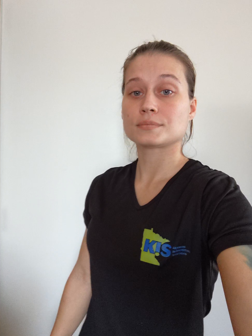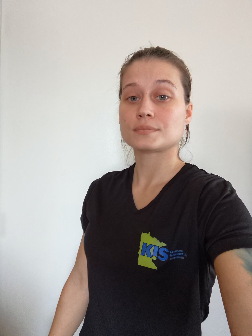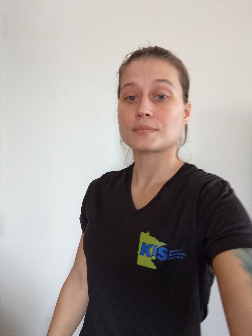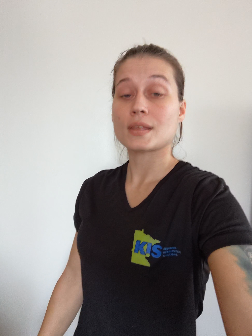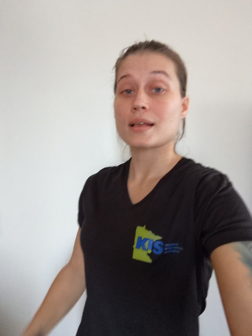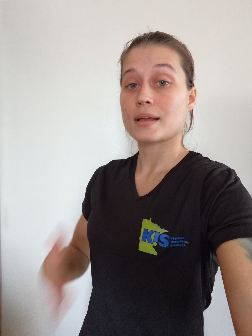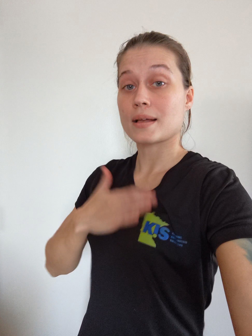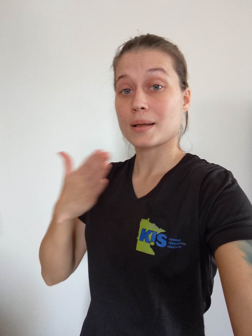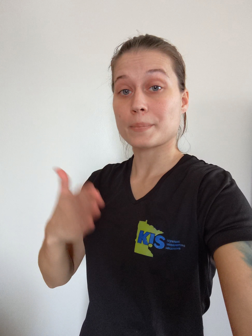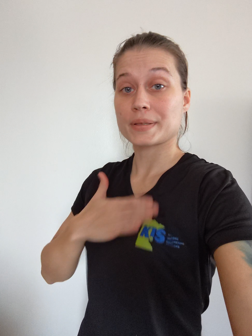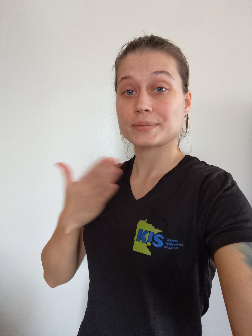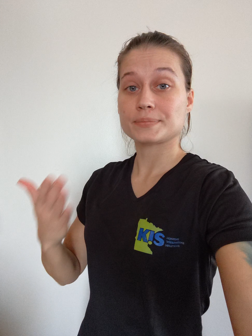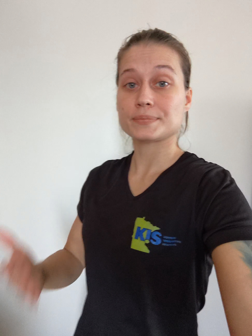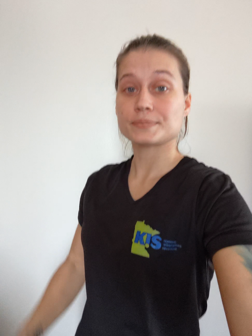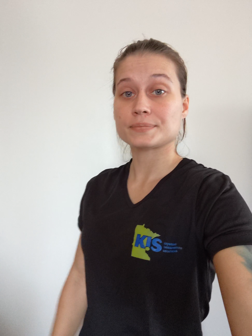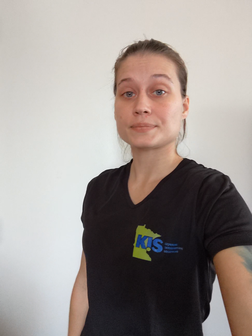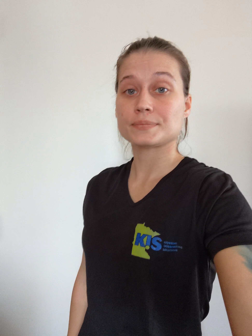happy